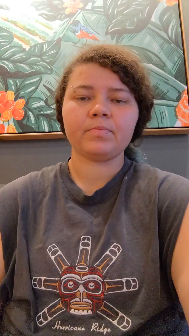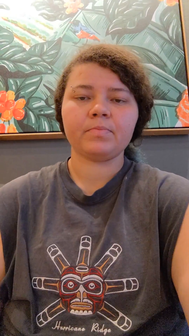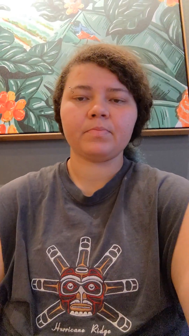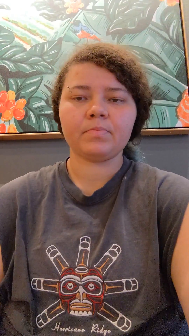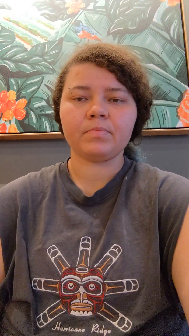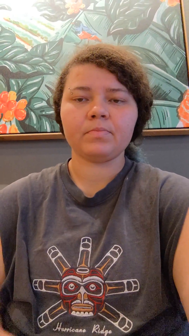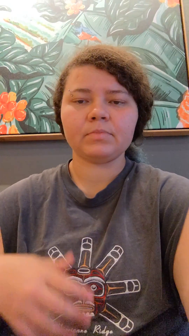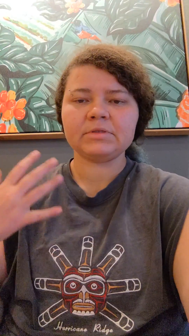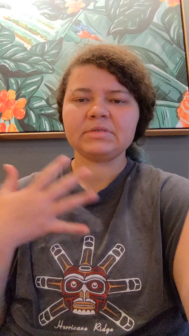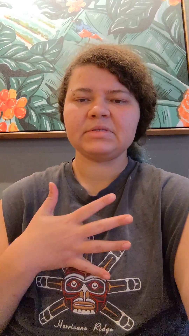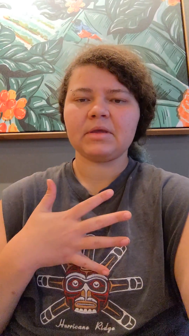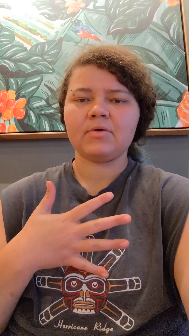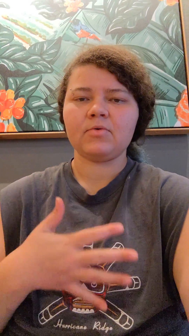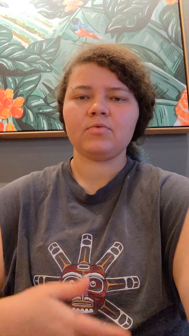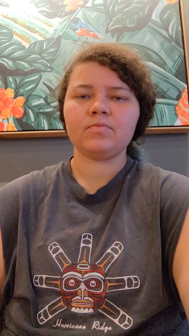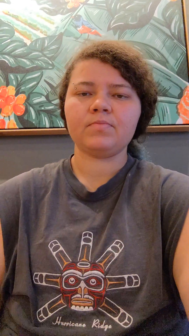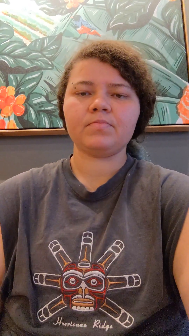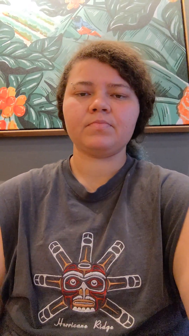scared